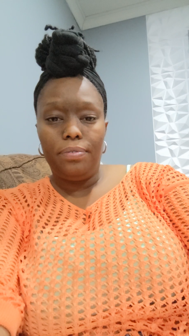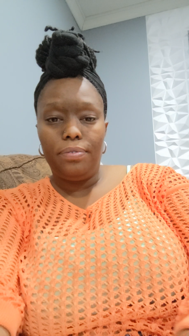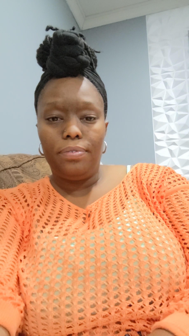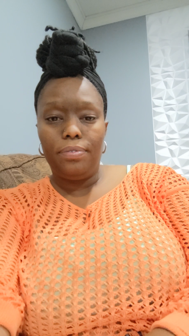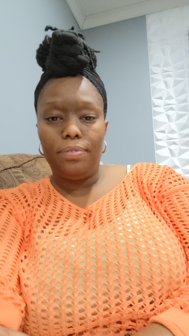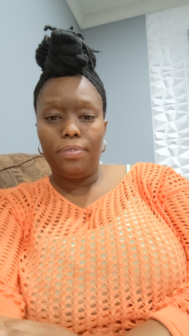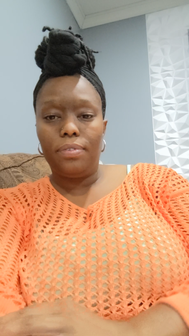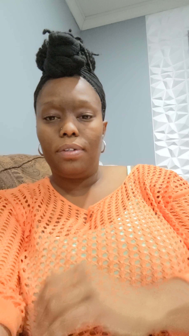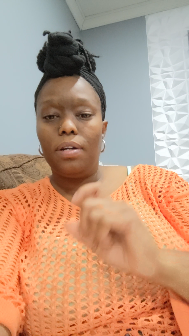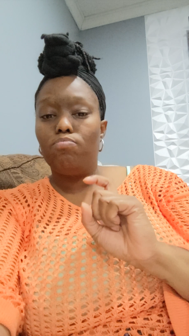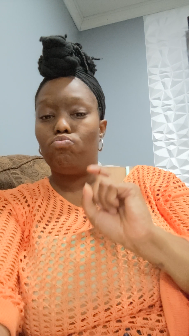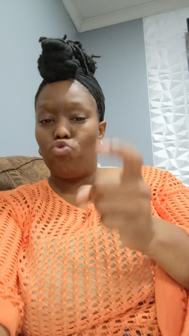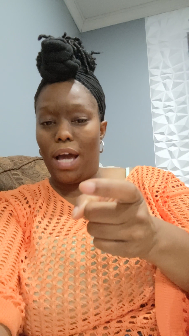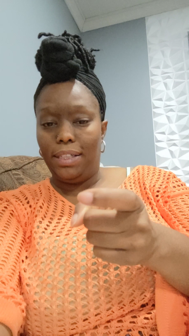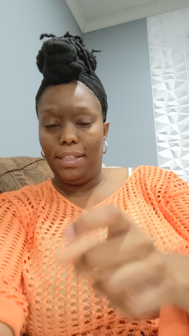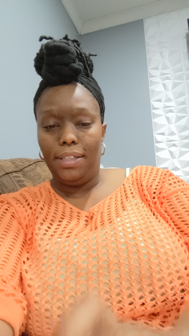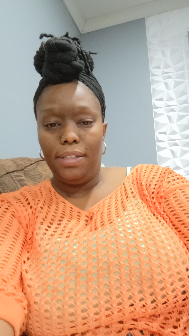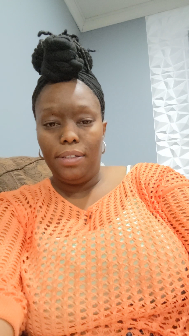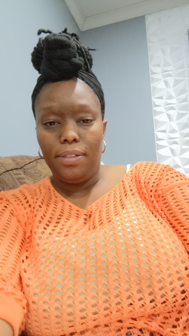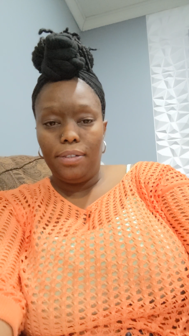present